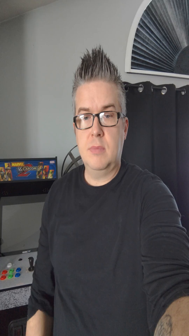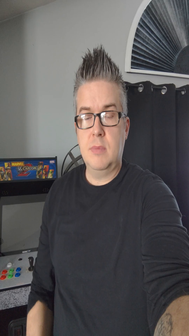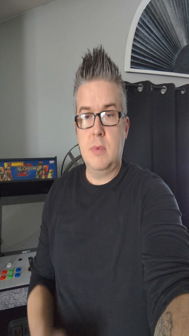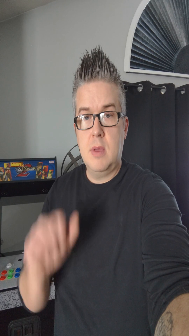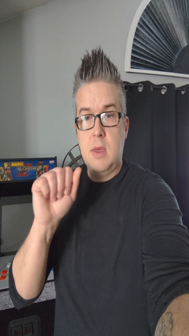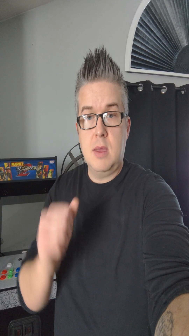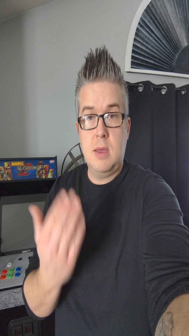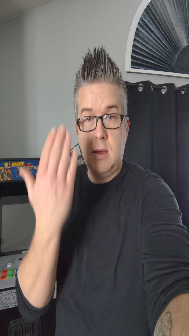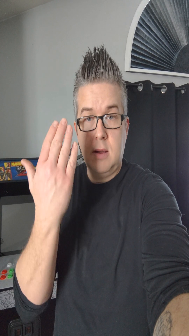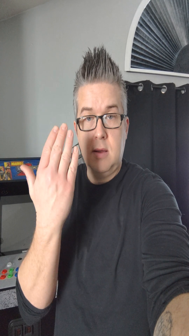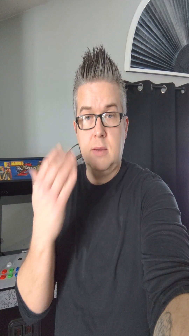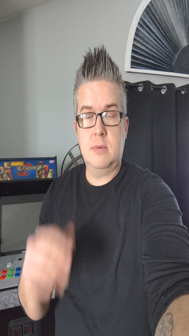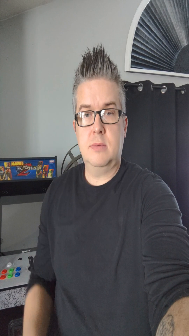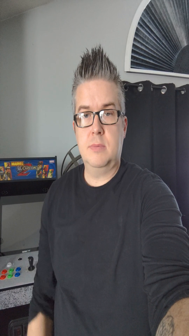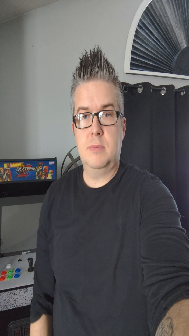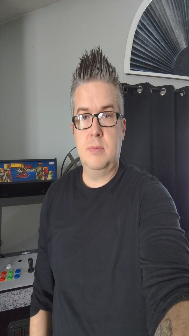mitten